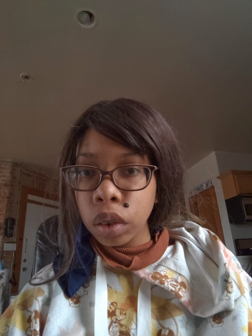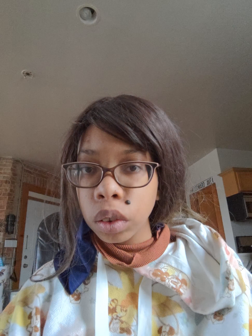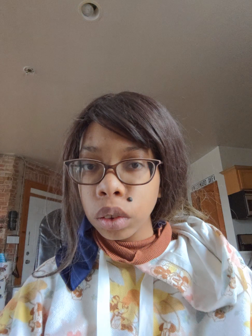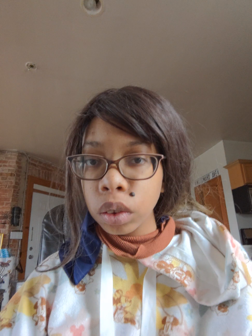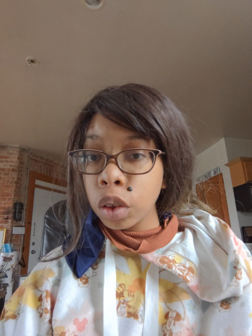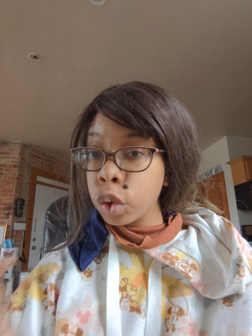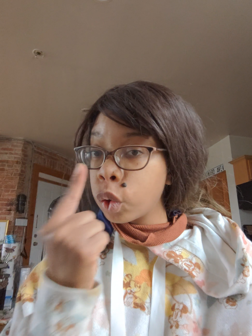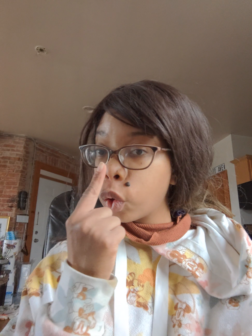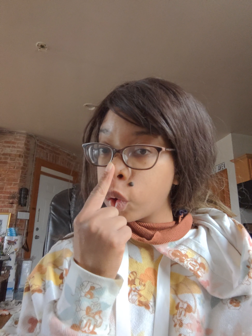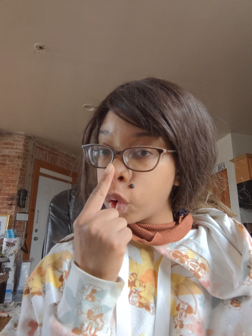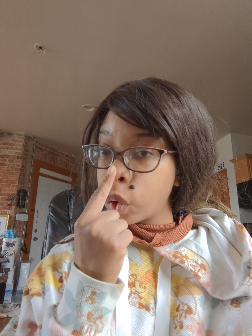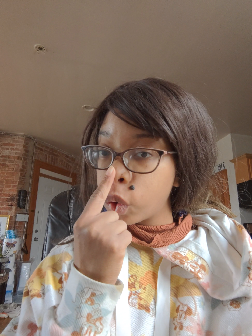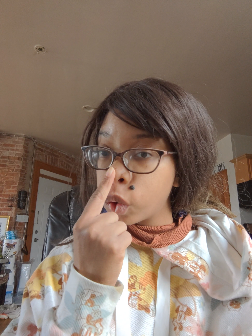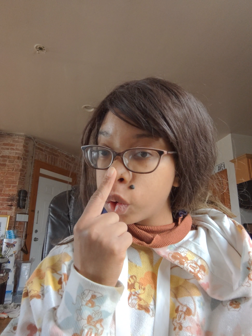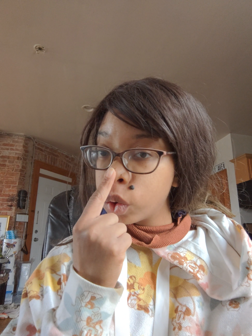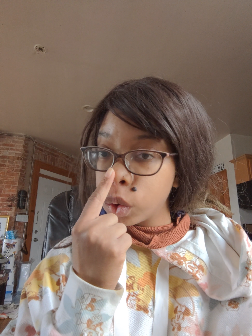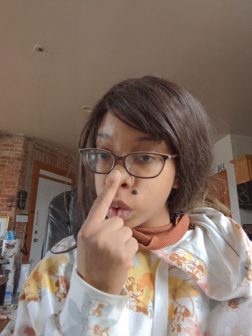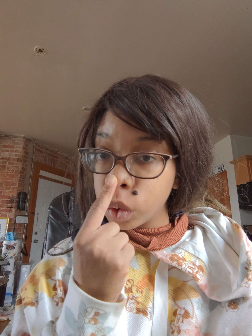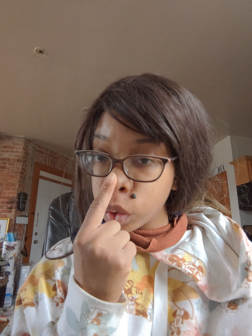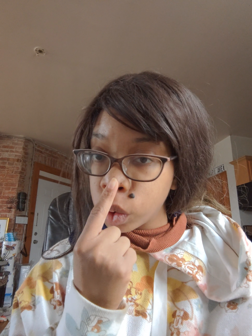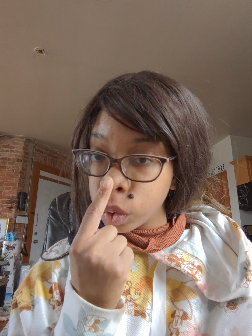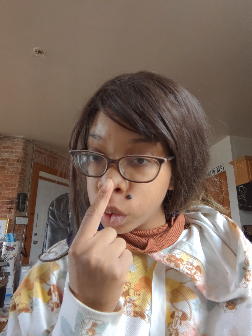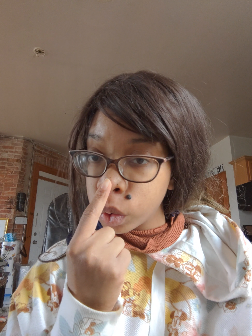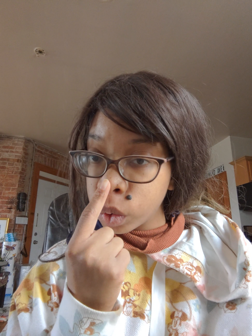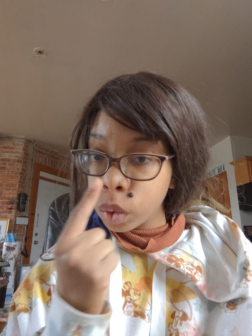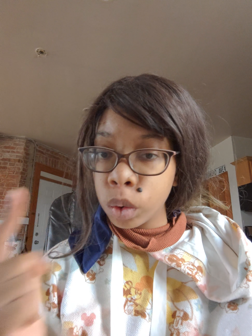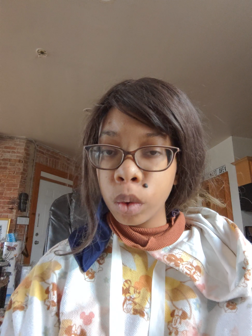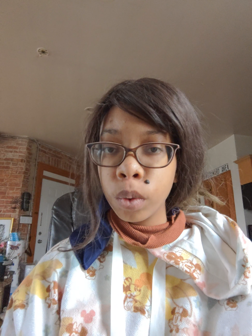nose